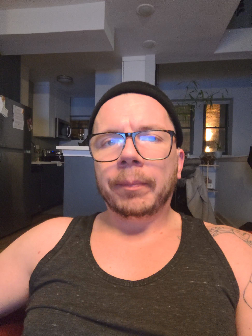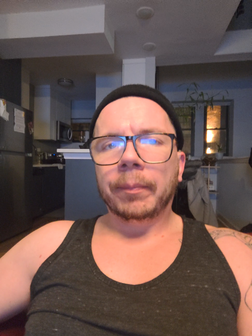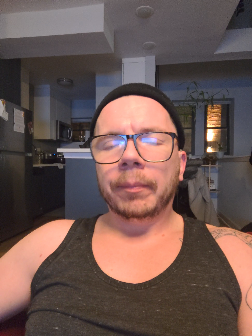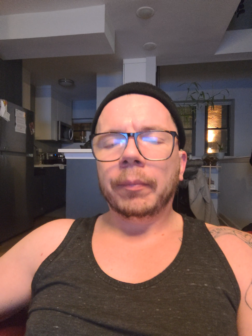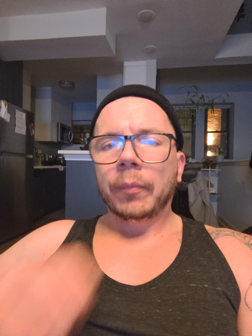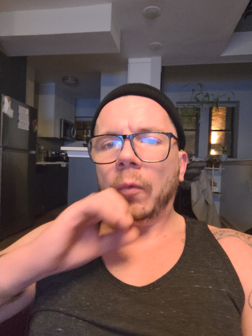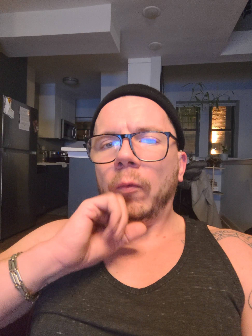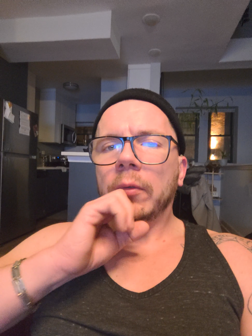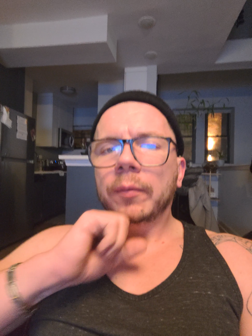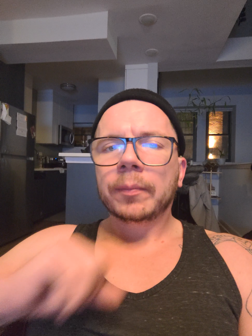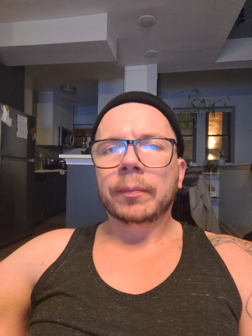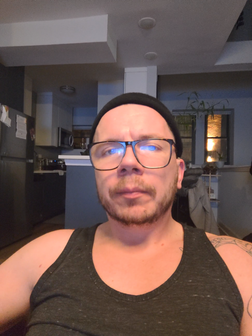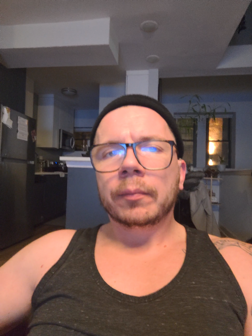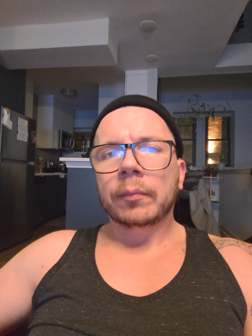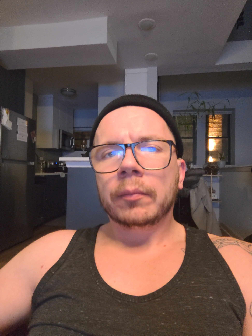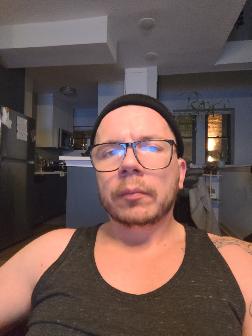orange